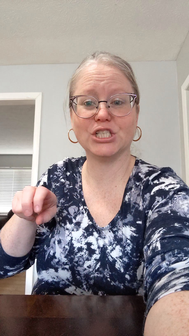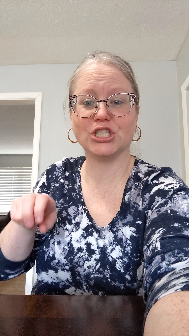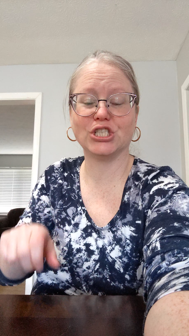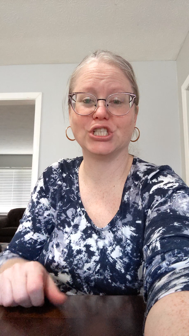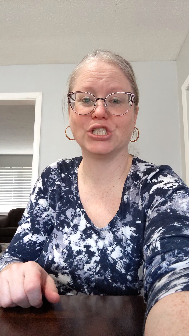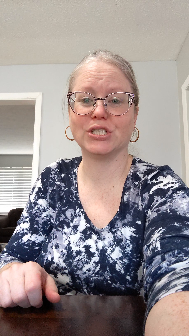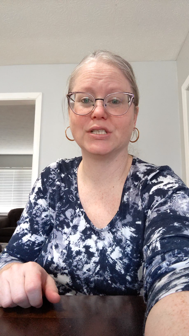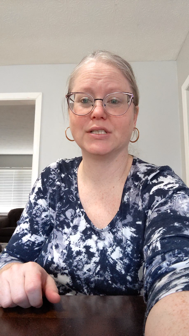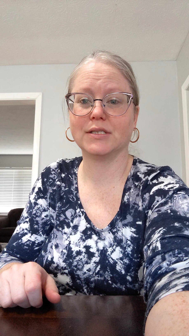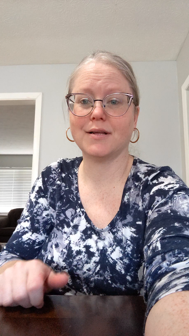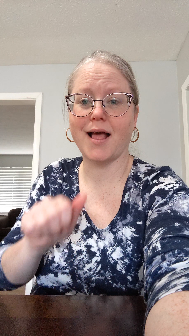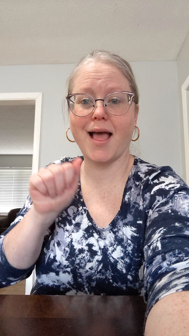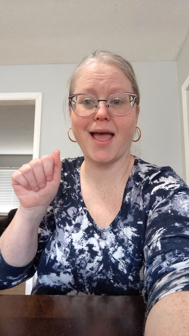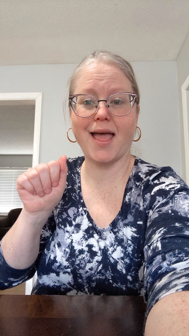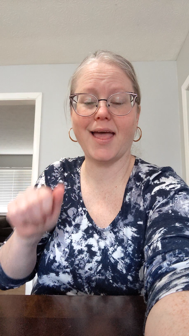a